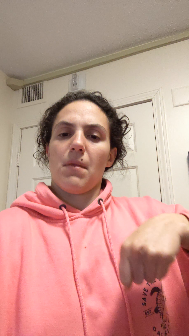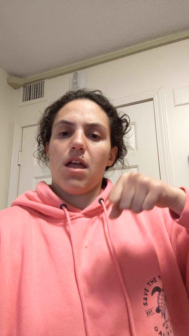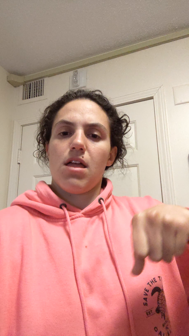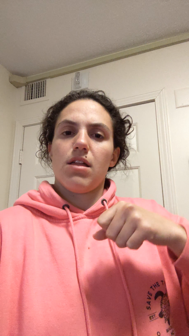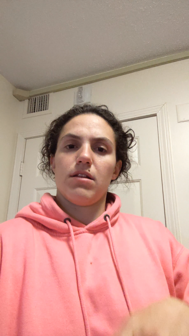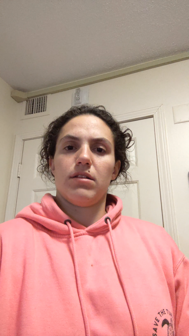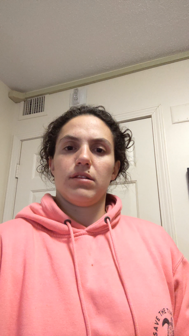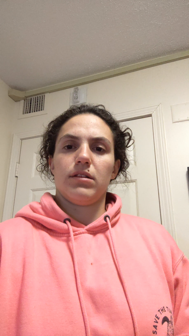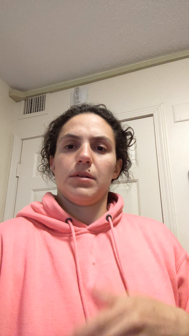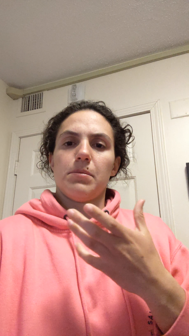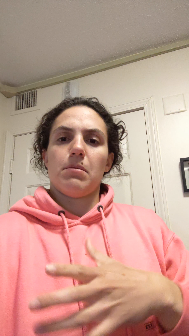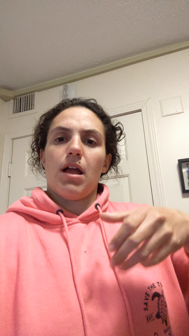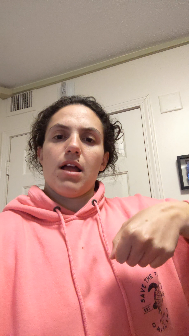bucket